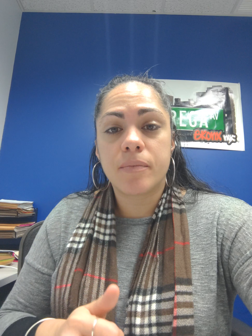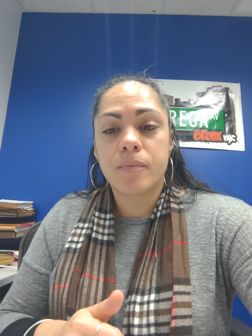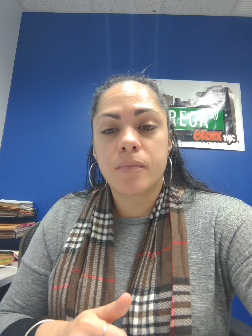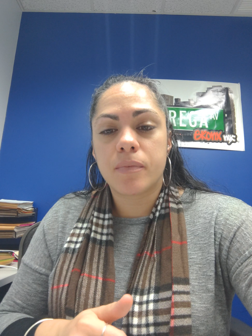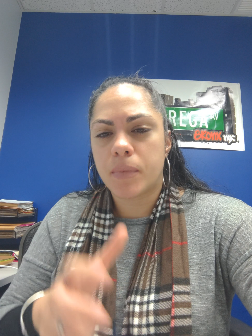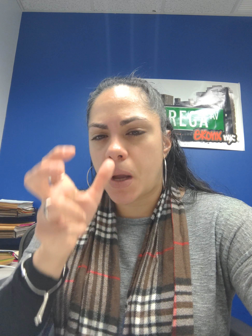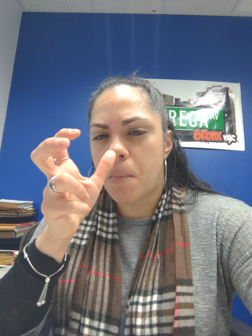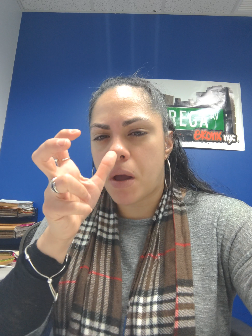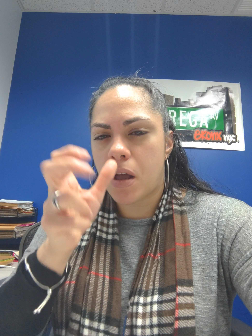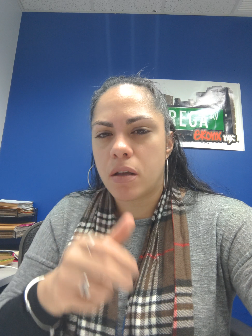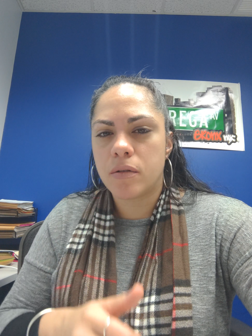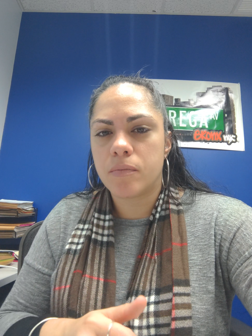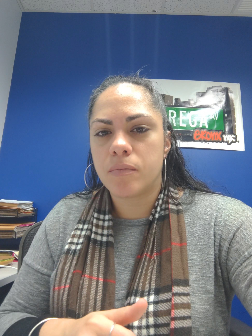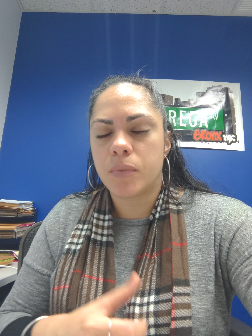bug